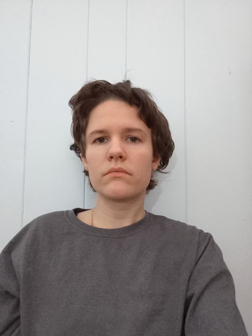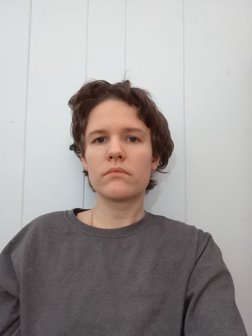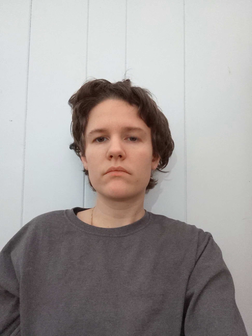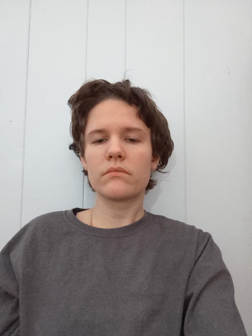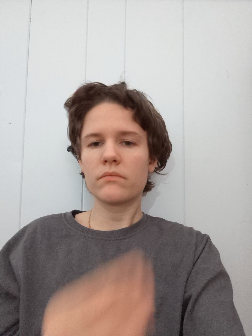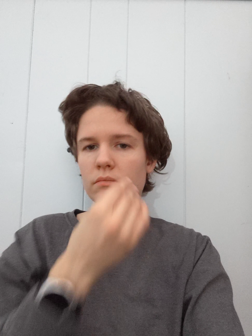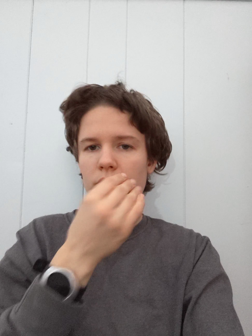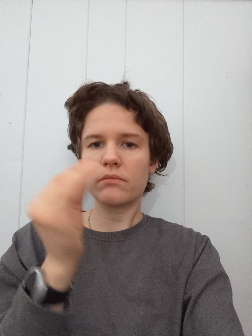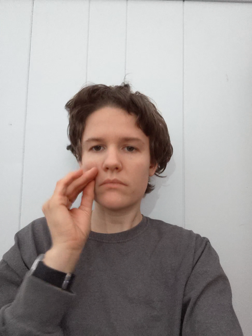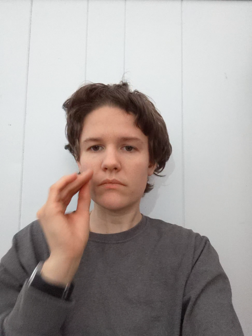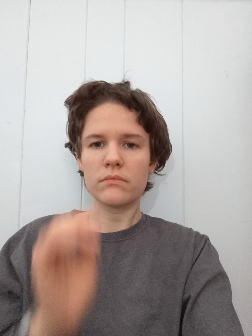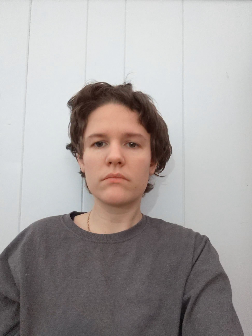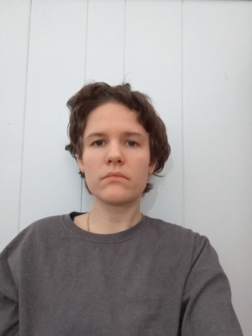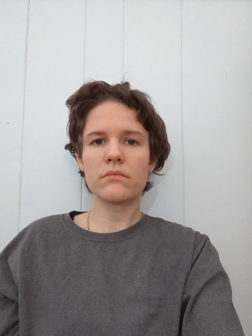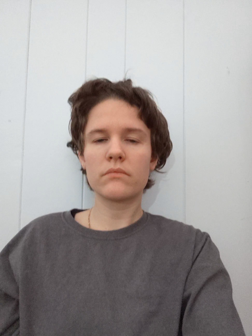flower